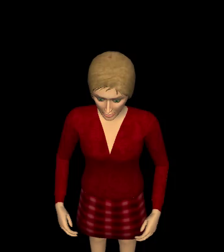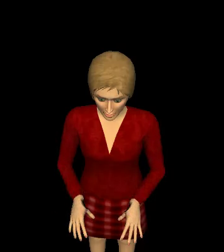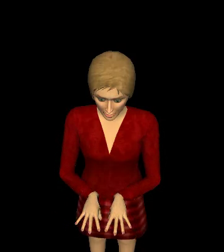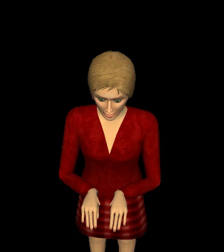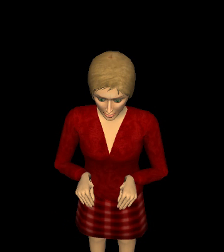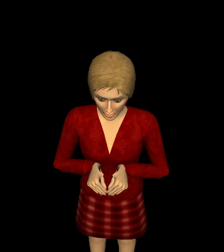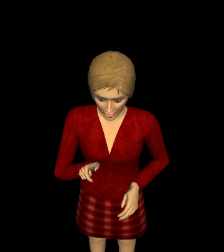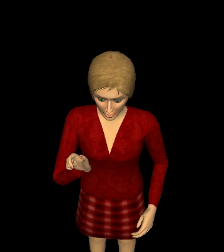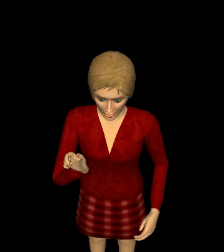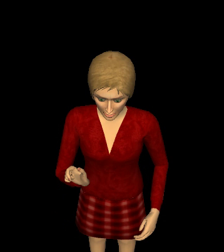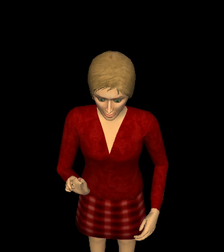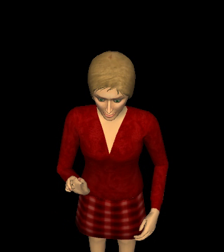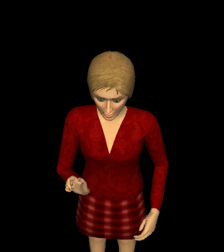فرد من العائلة